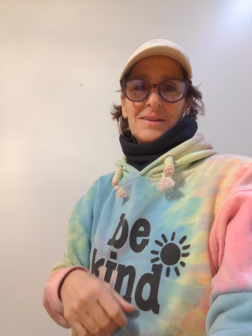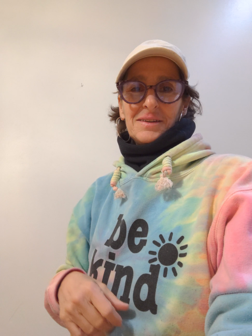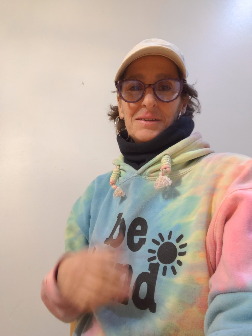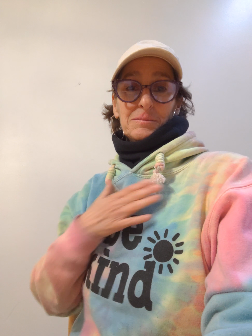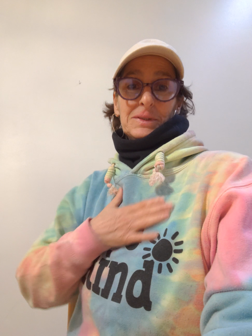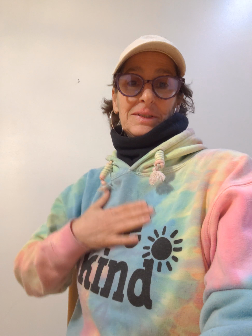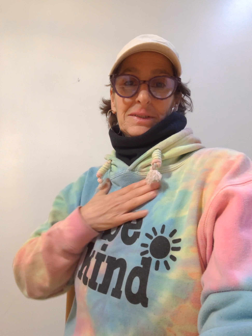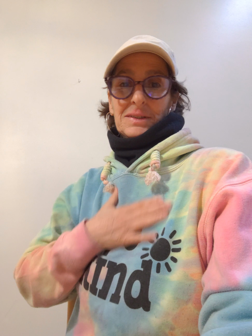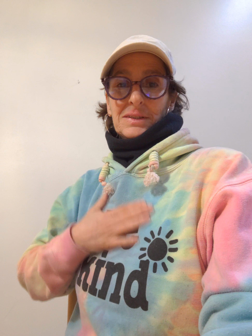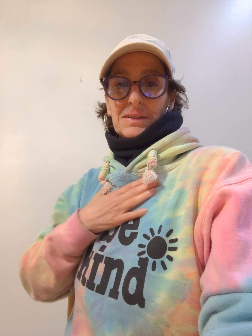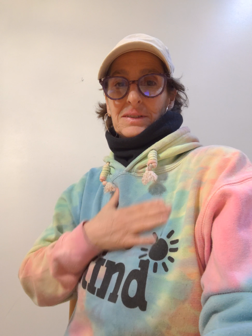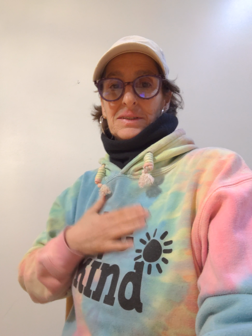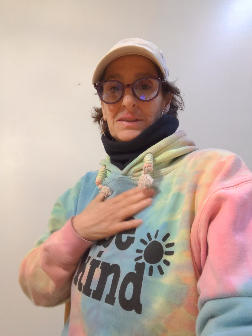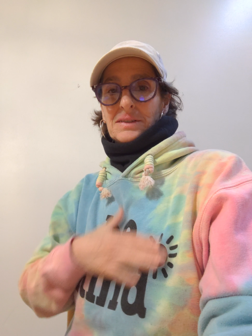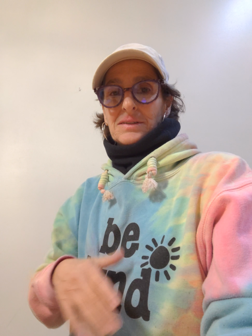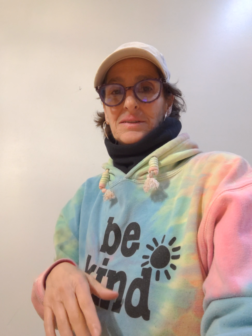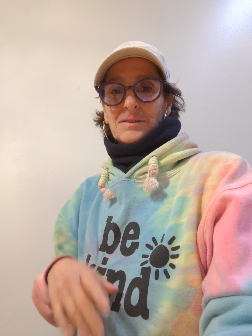please